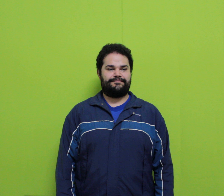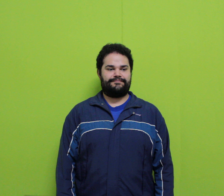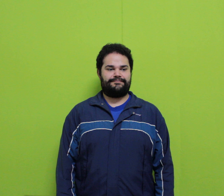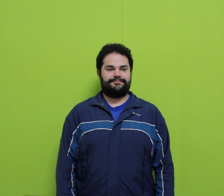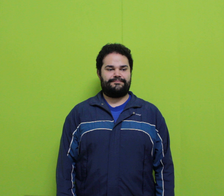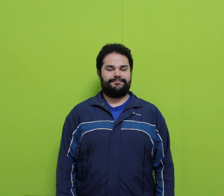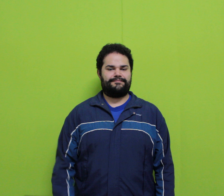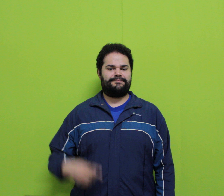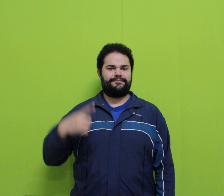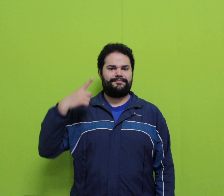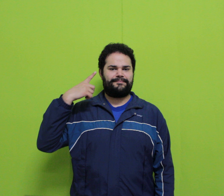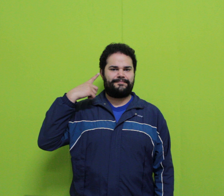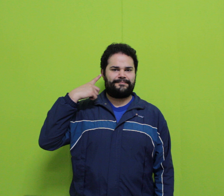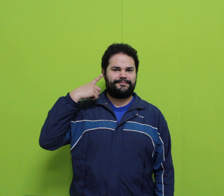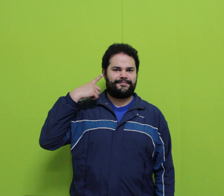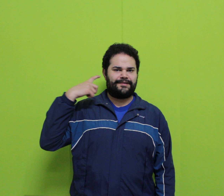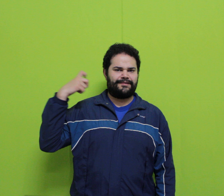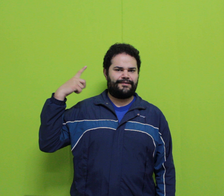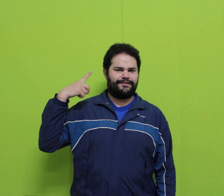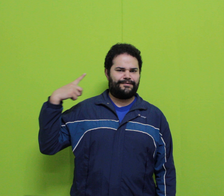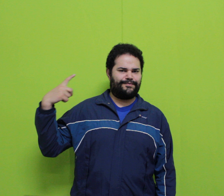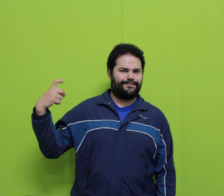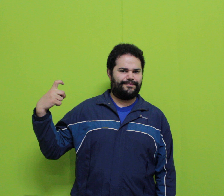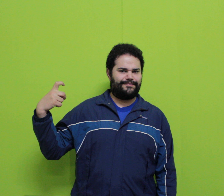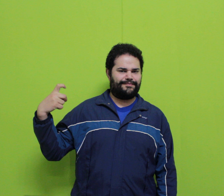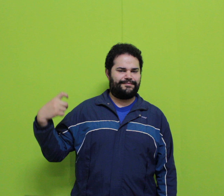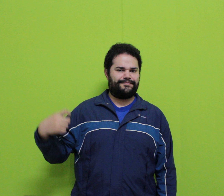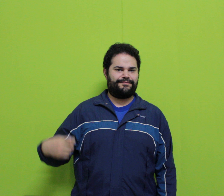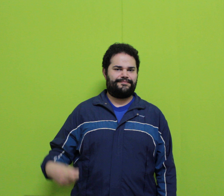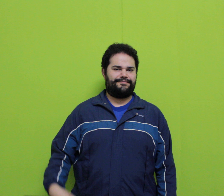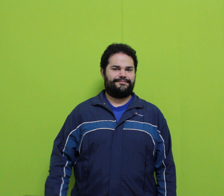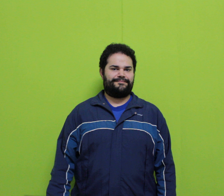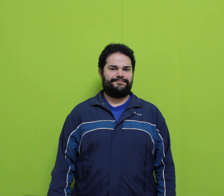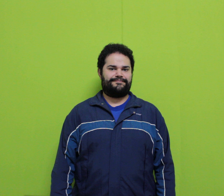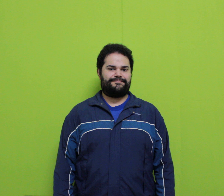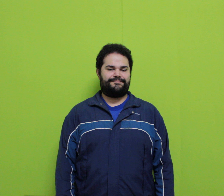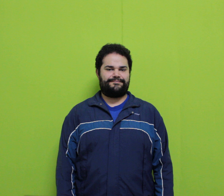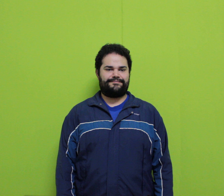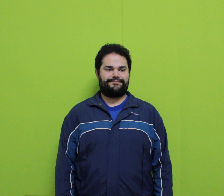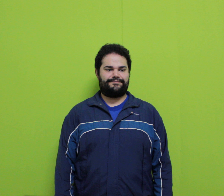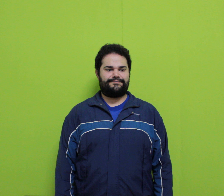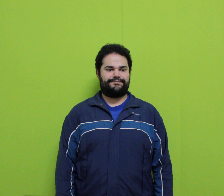barulho